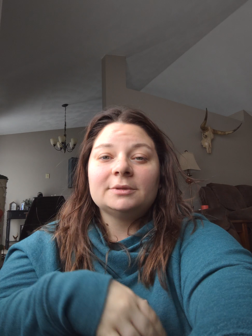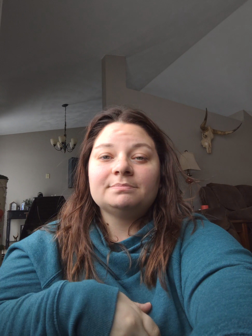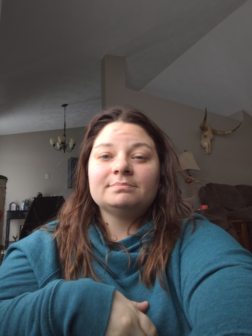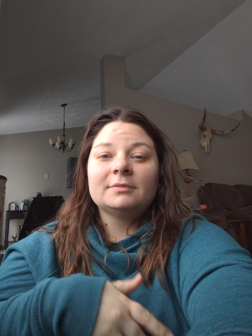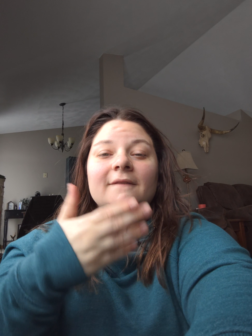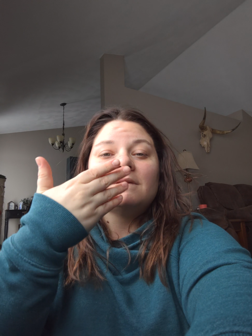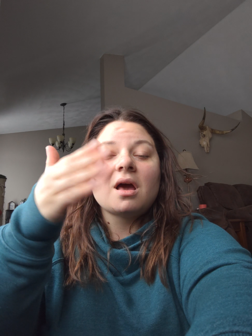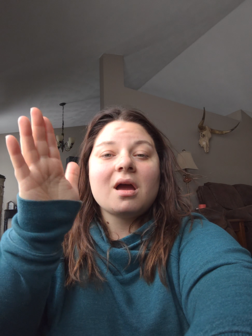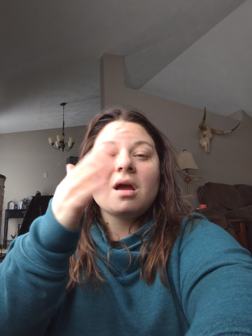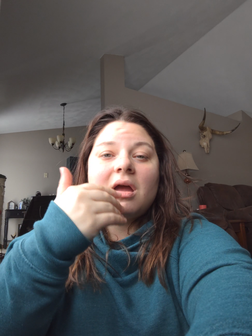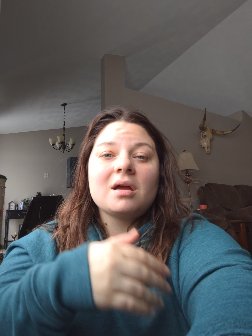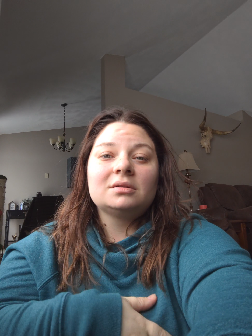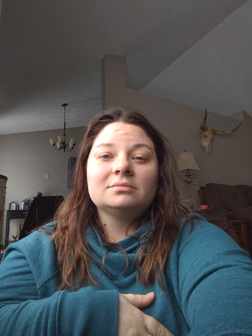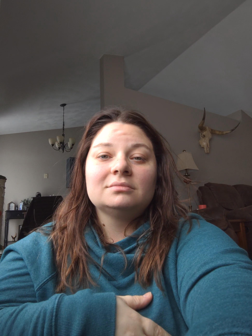flag